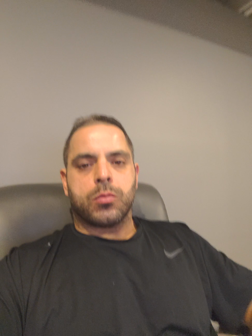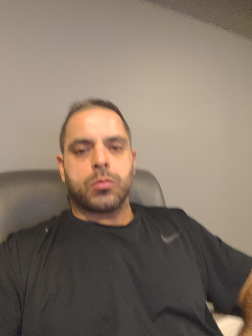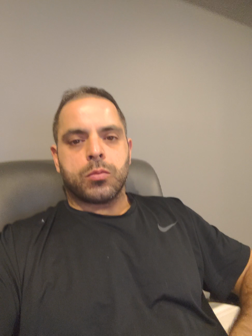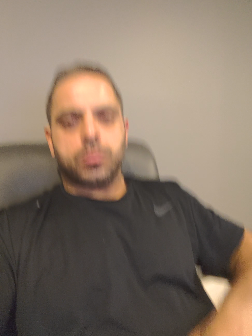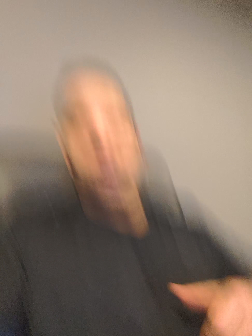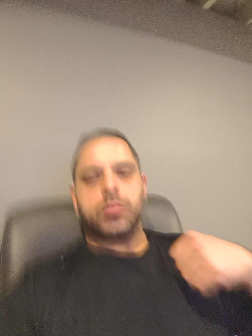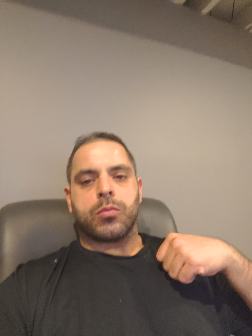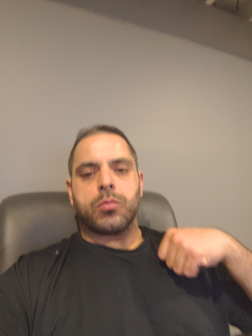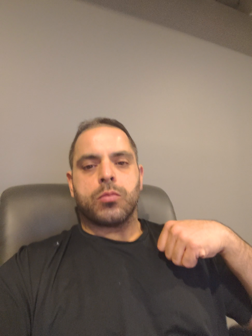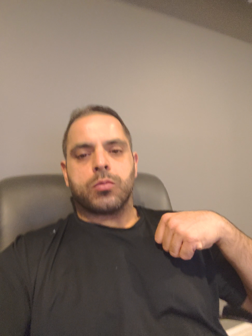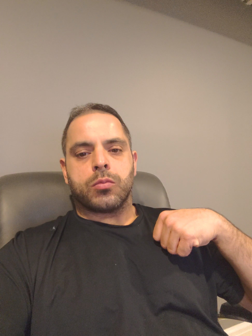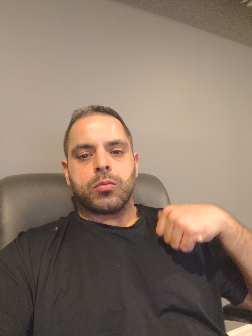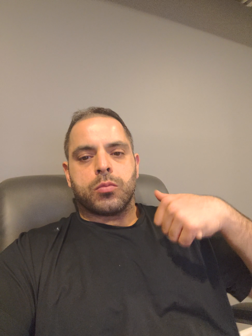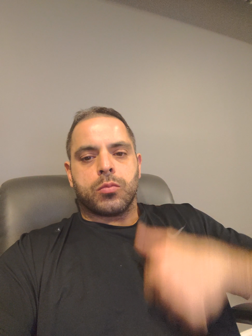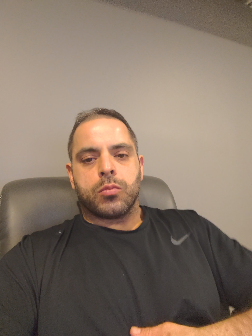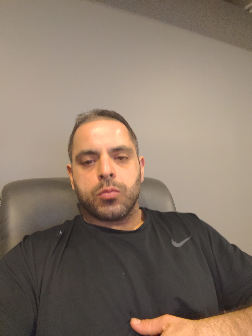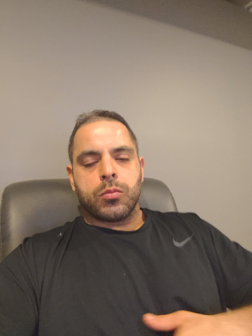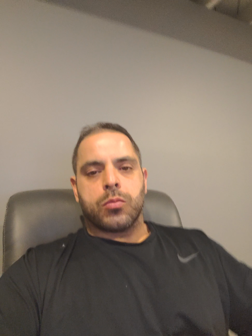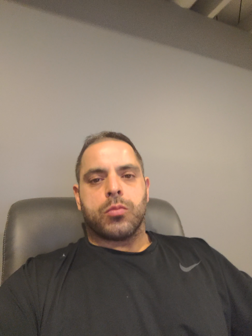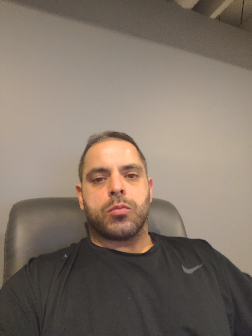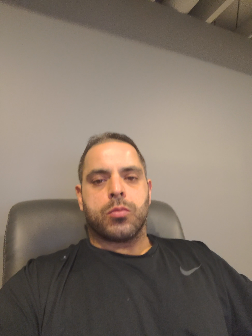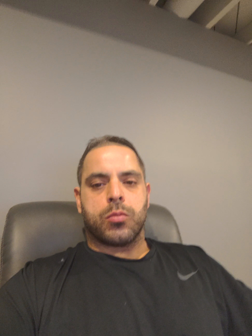jacket